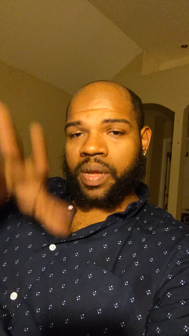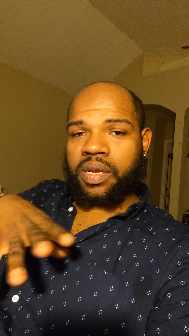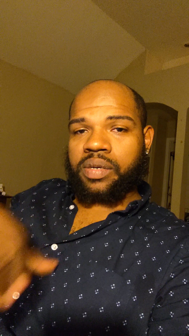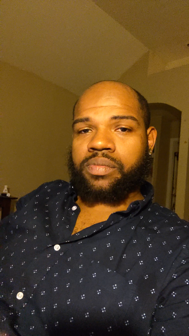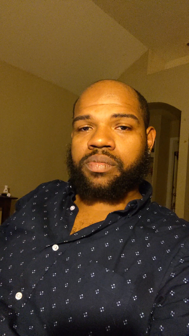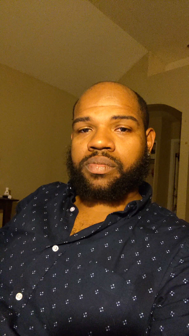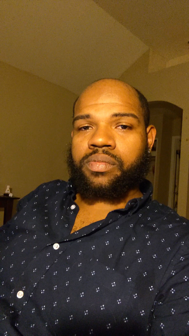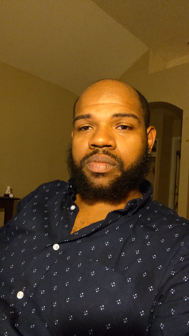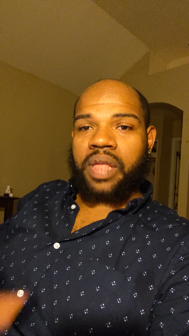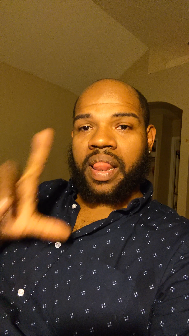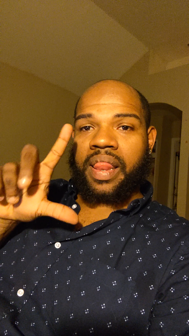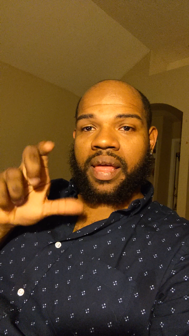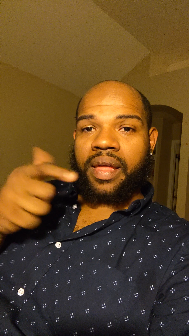leg